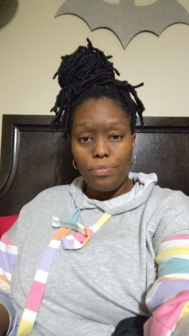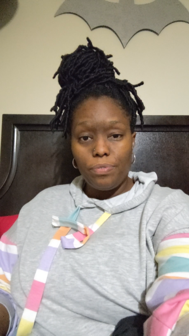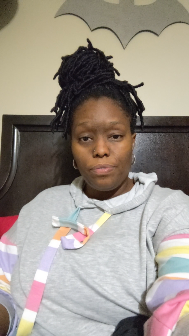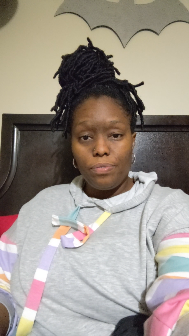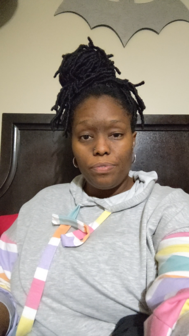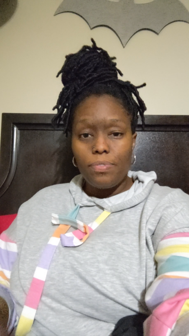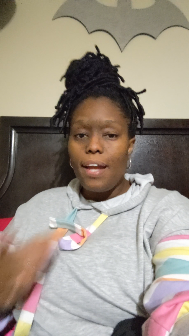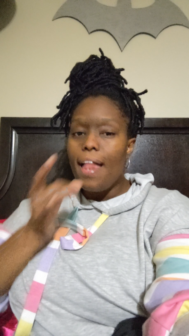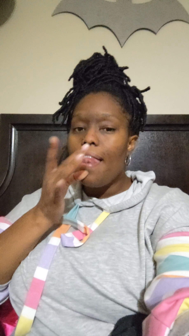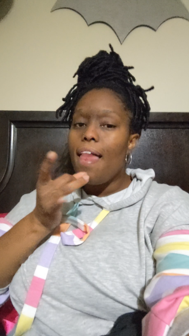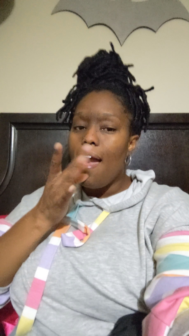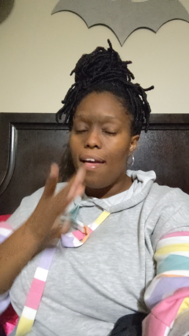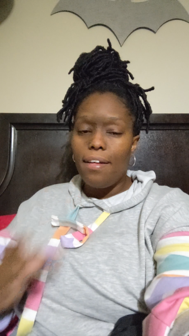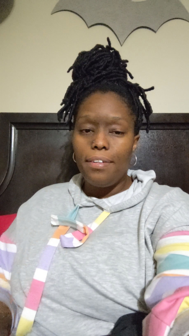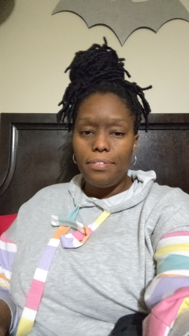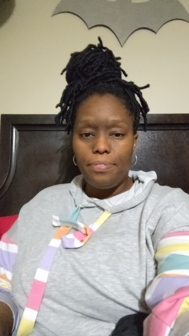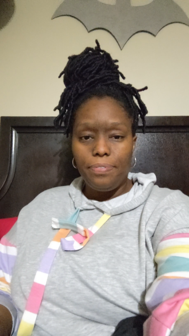light bulb